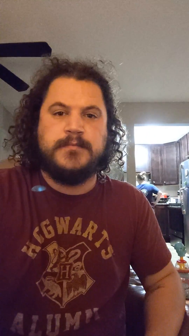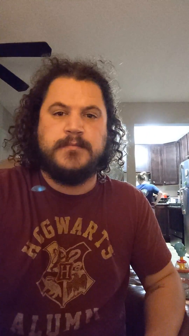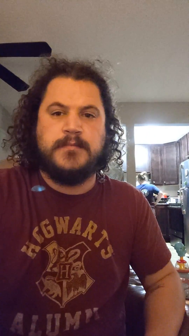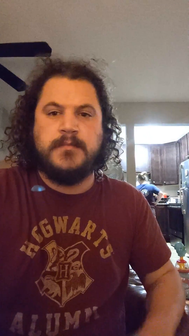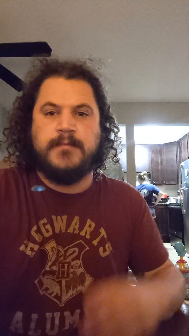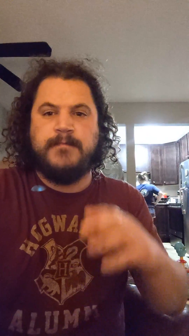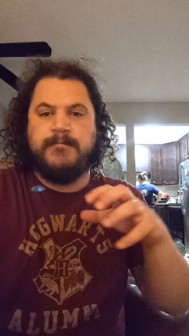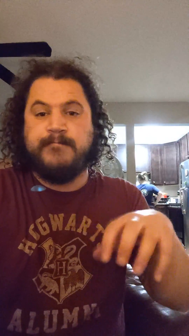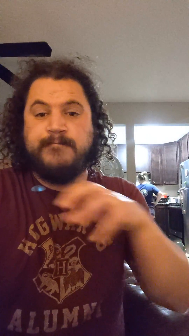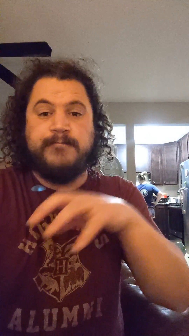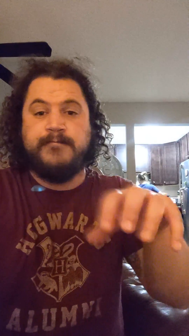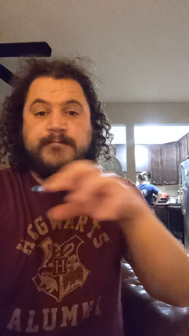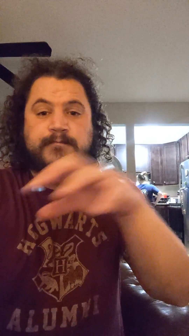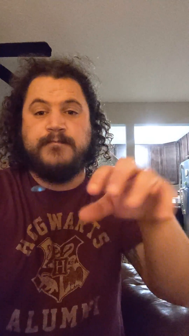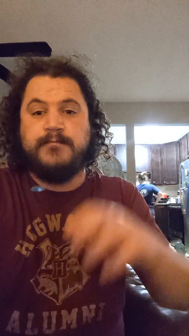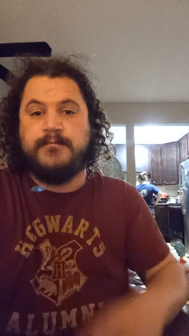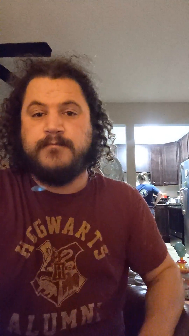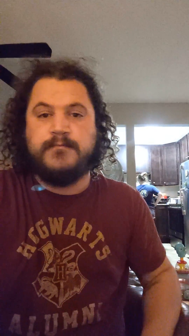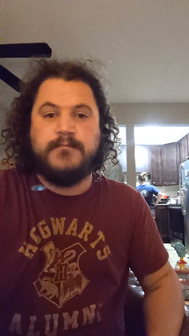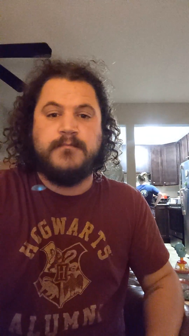block